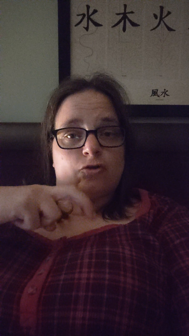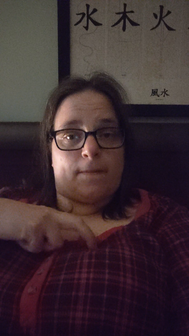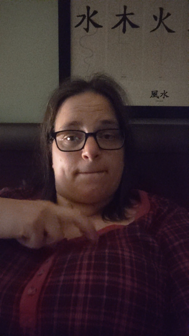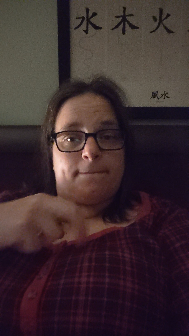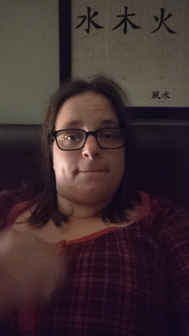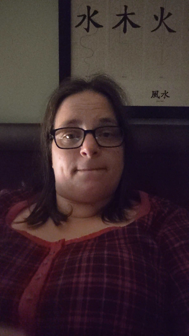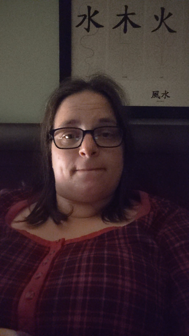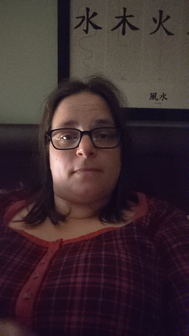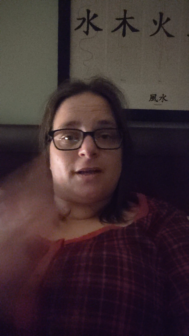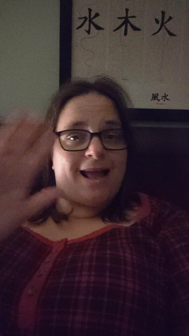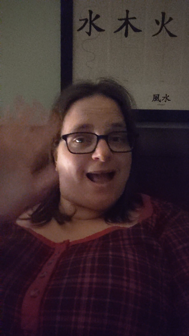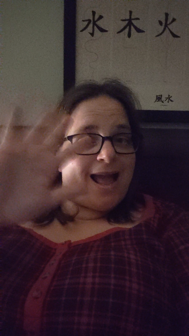hi